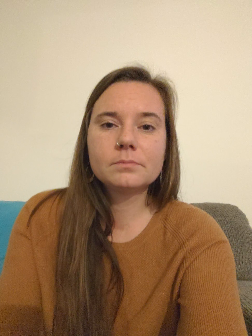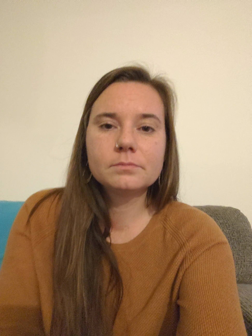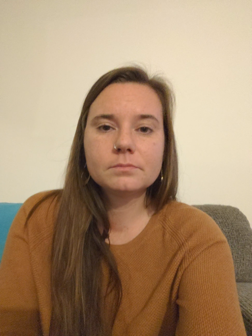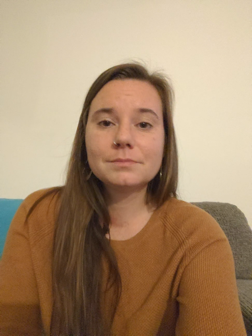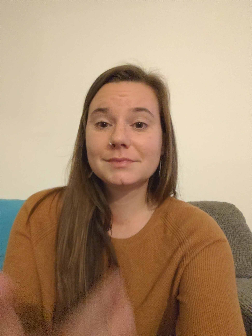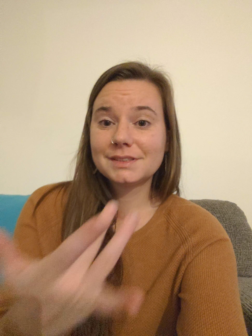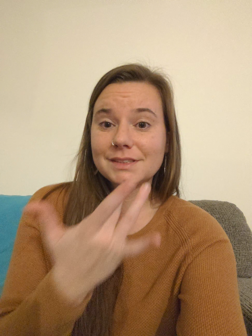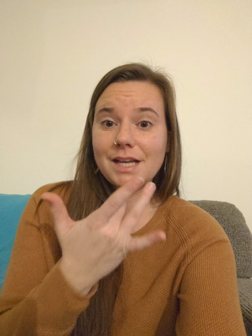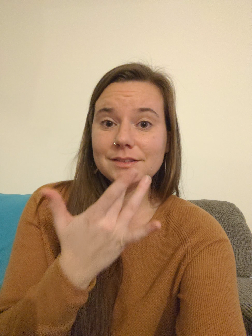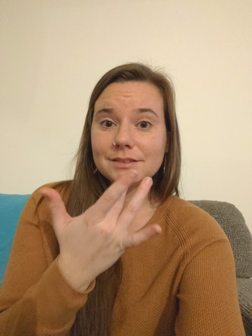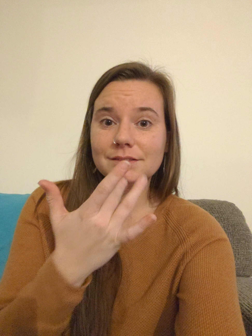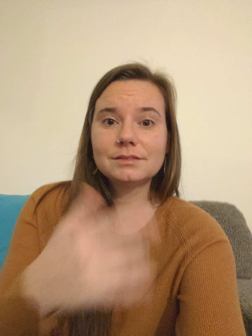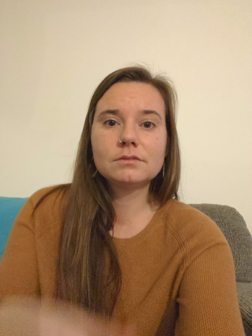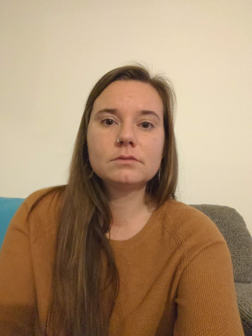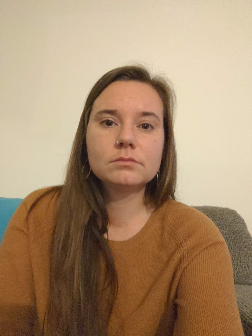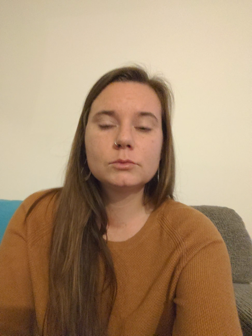taste